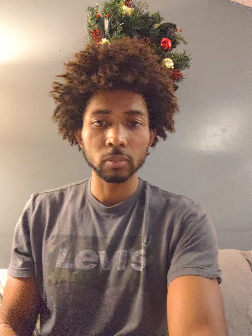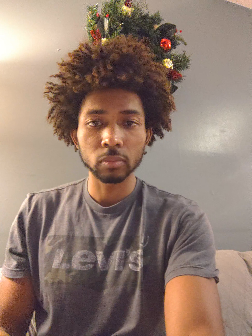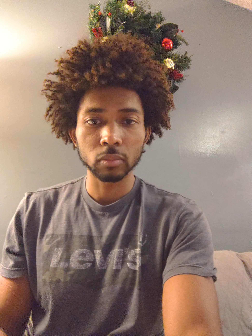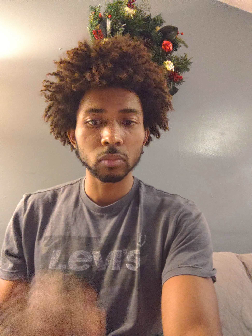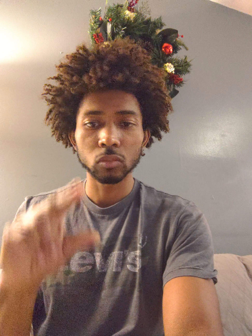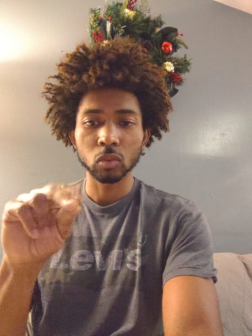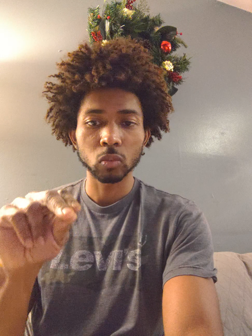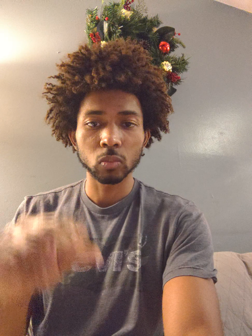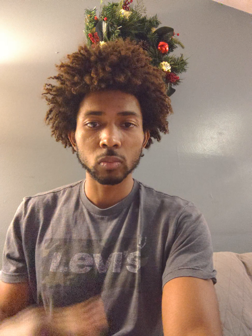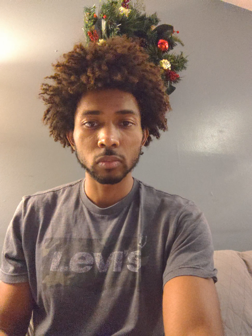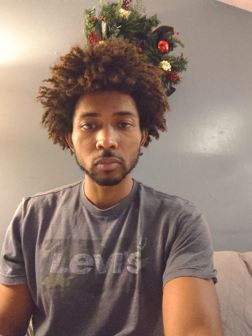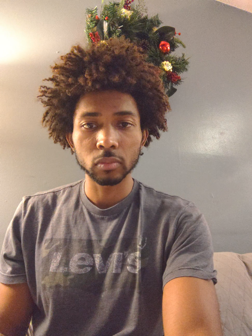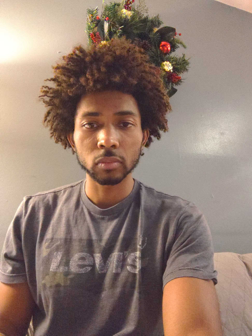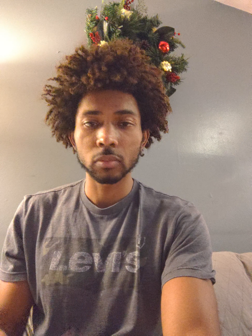no